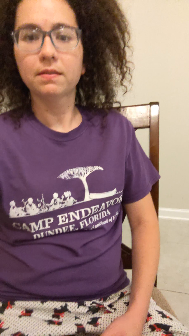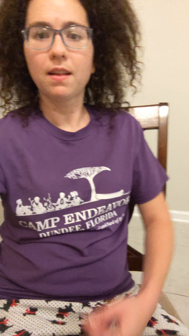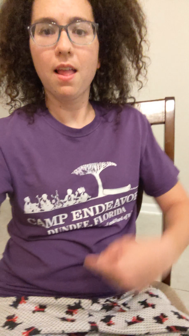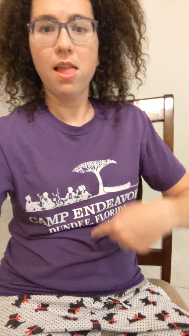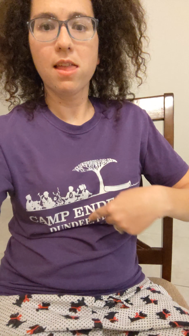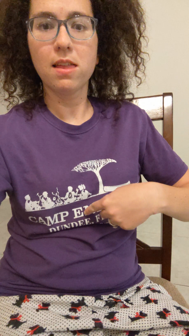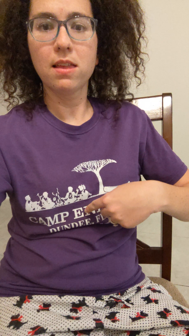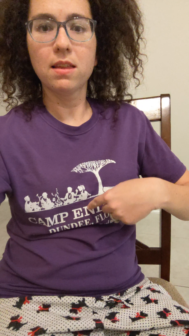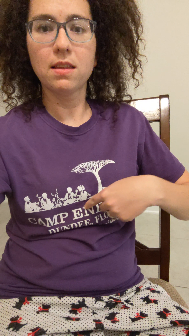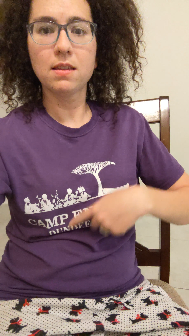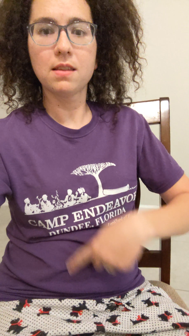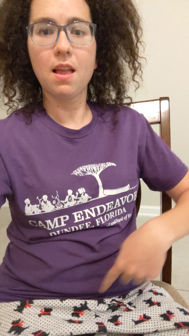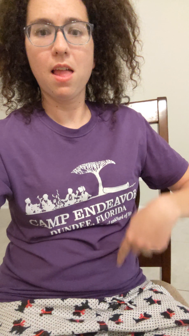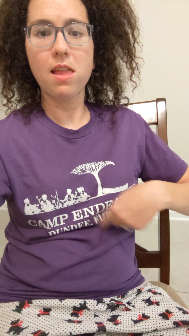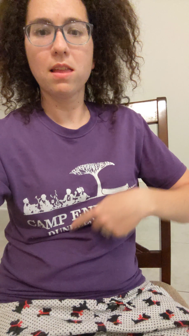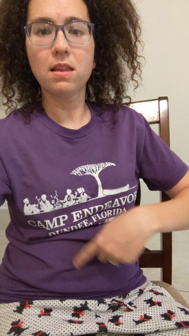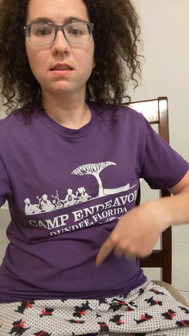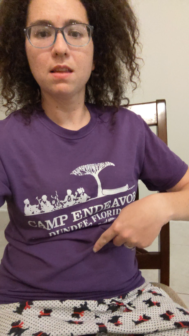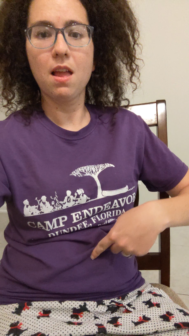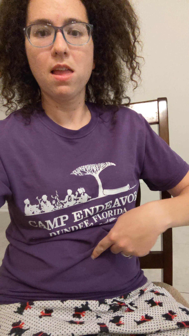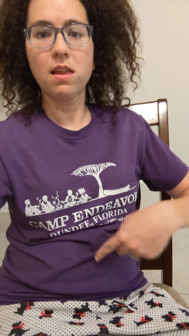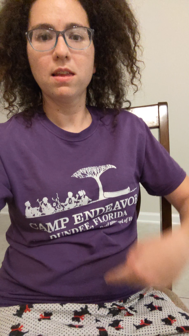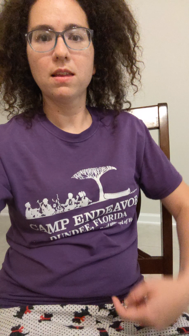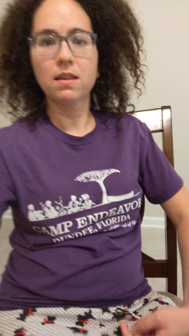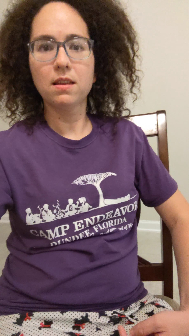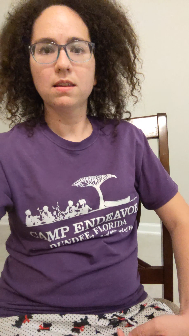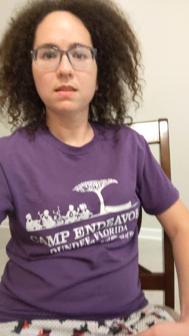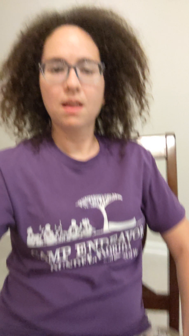belly button